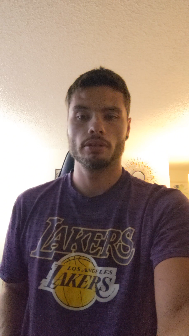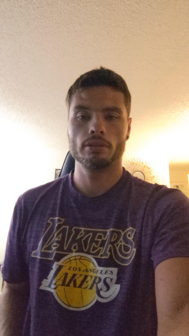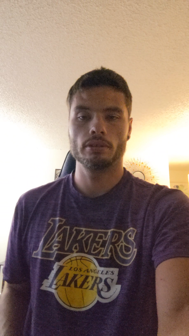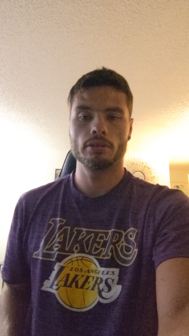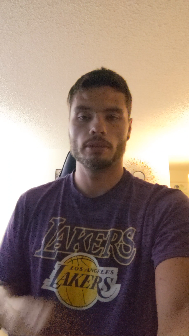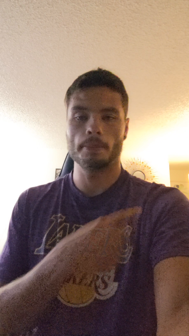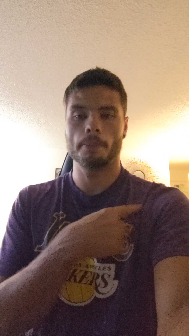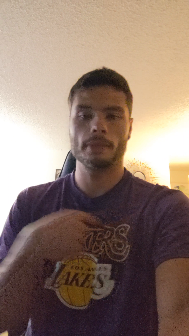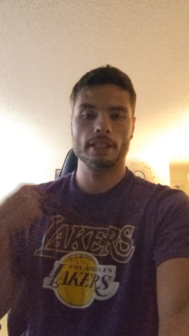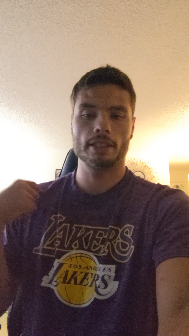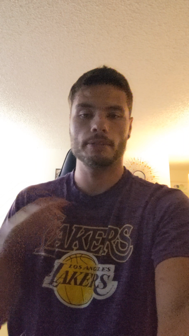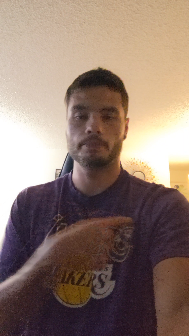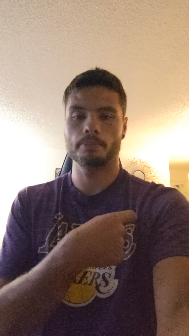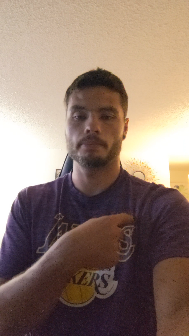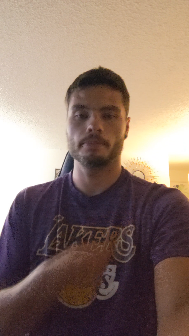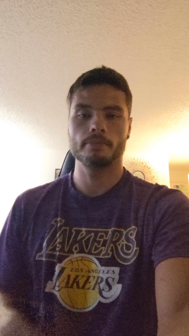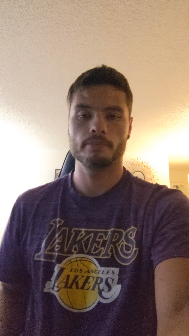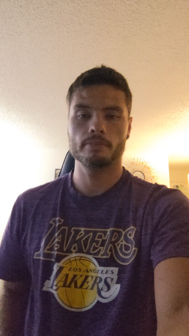bib